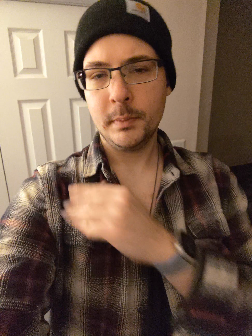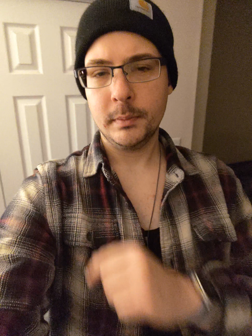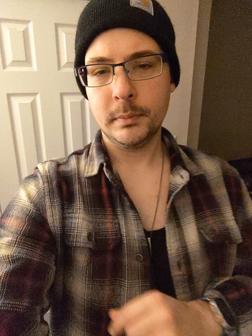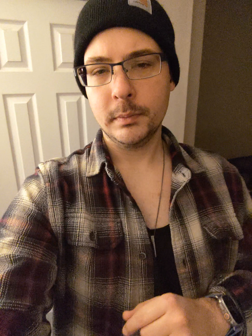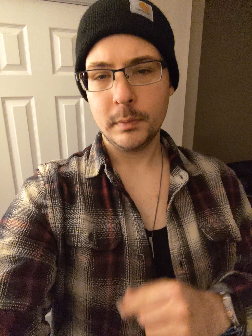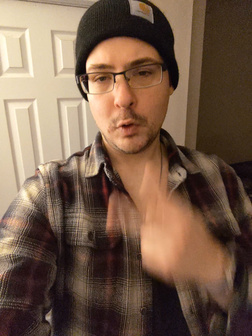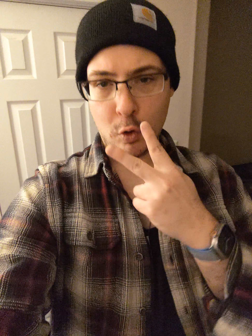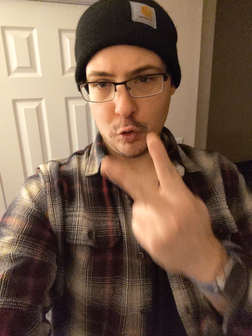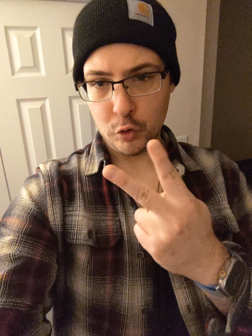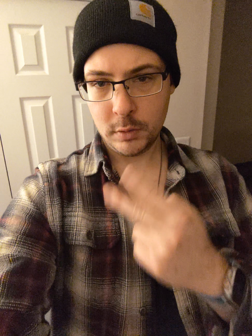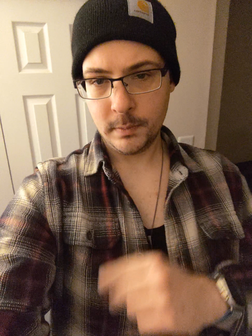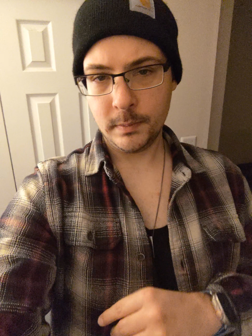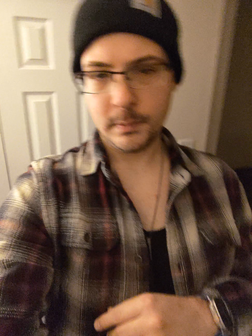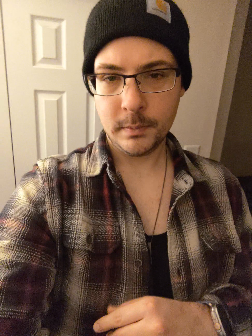look